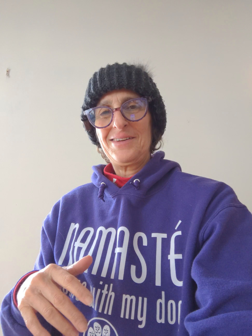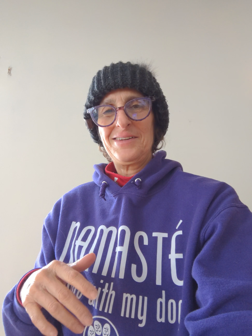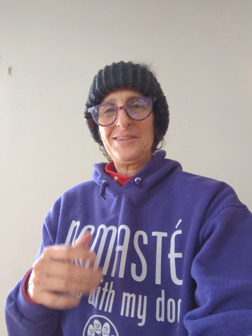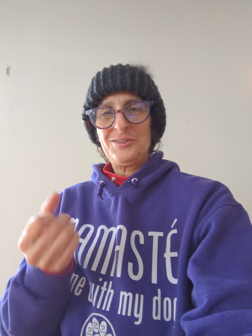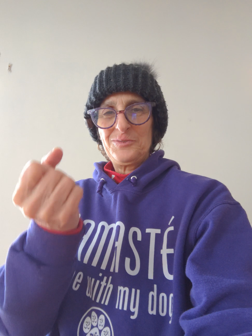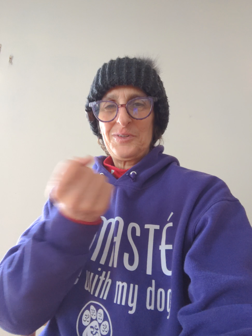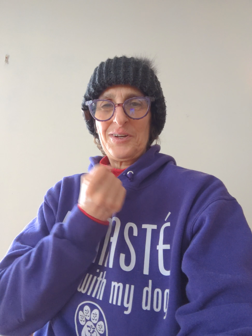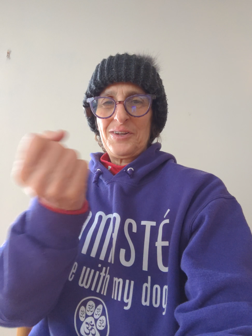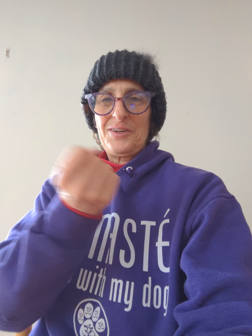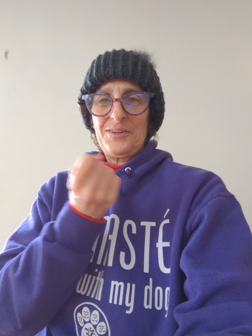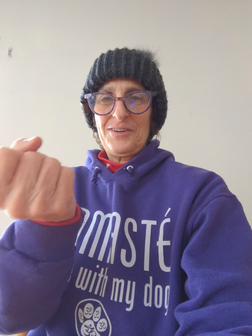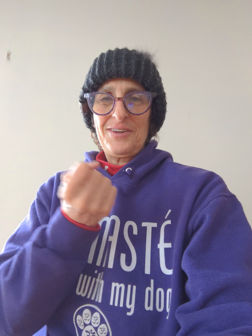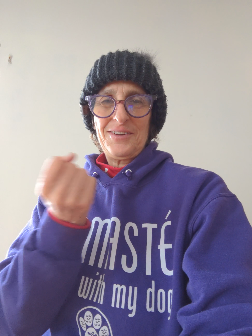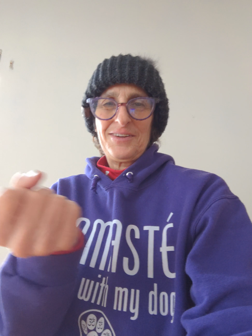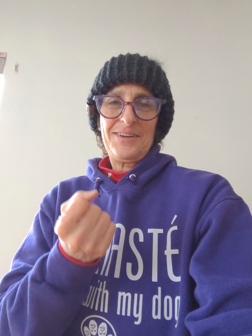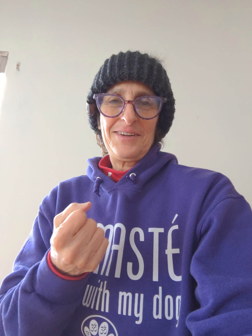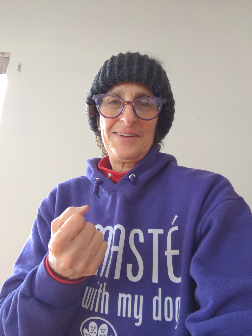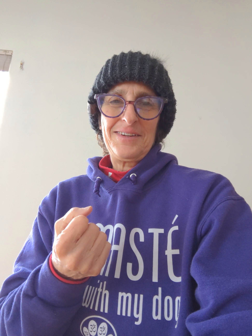drawer